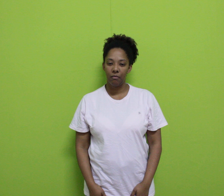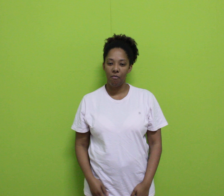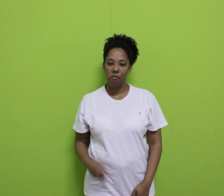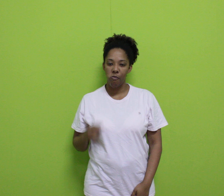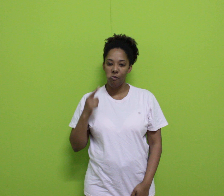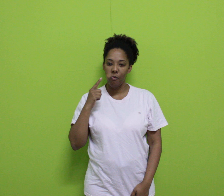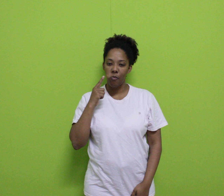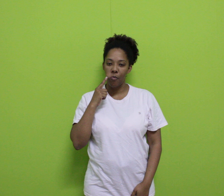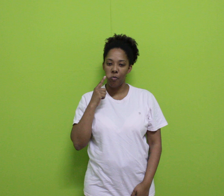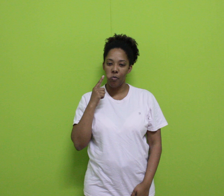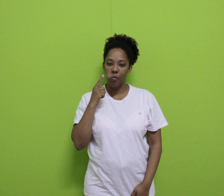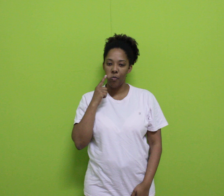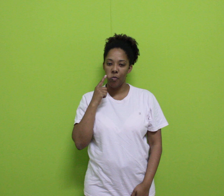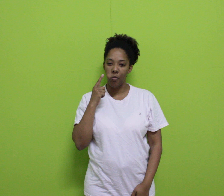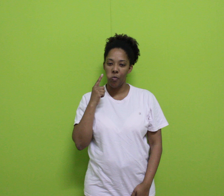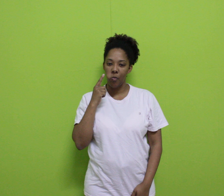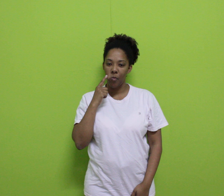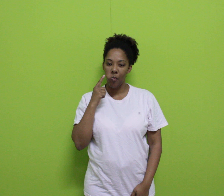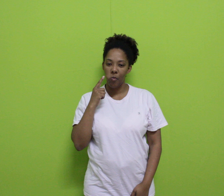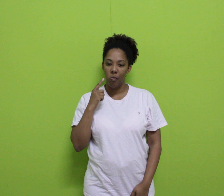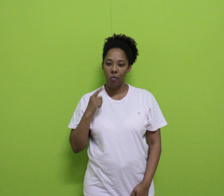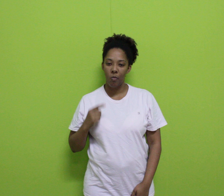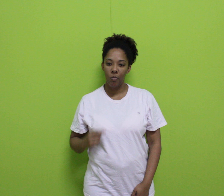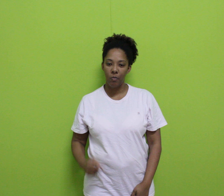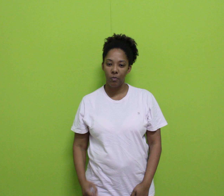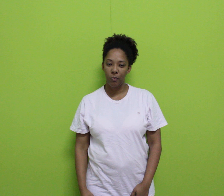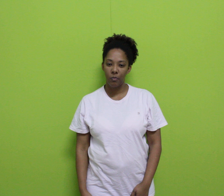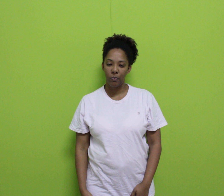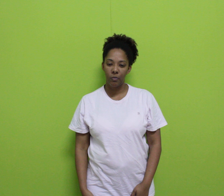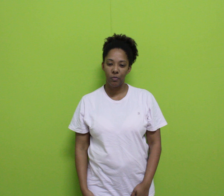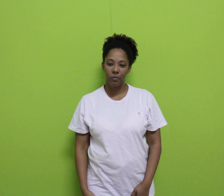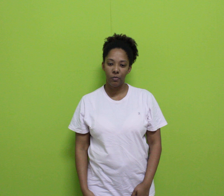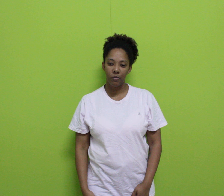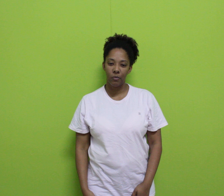bala